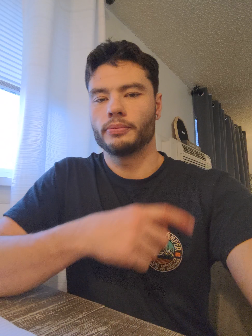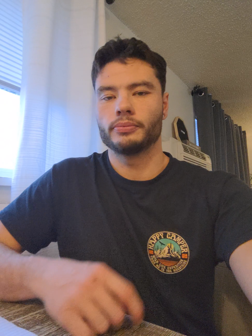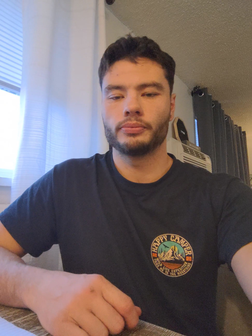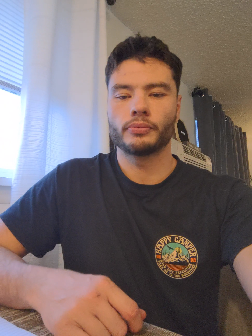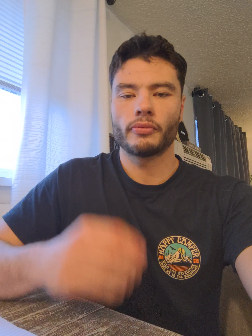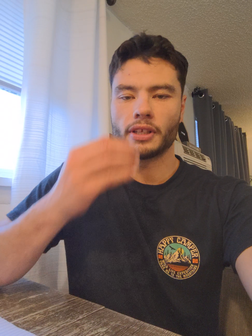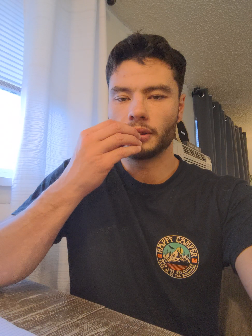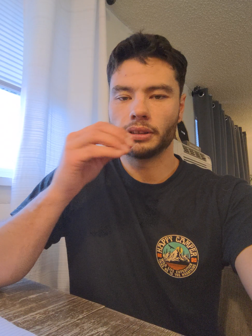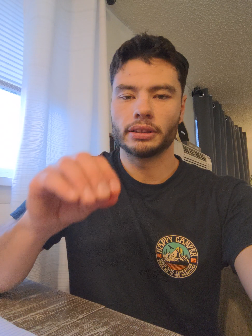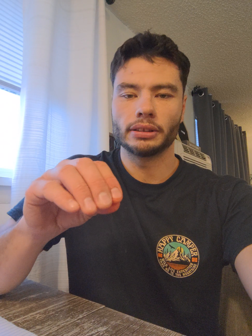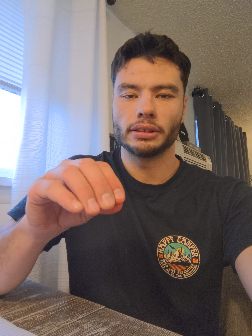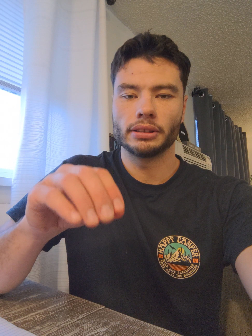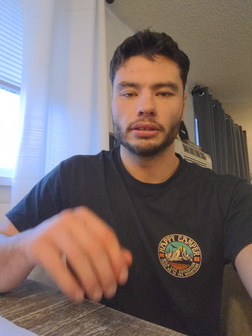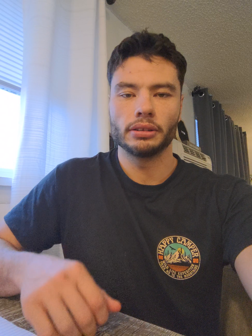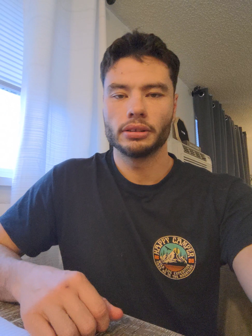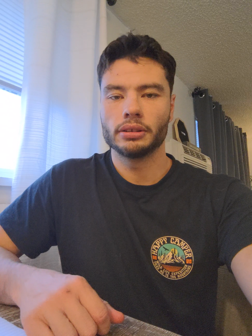kiss